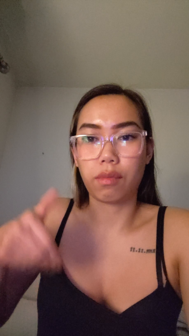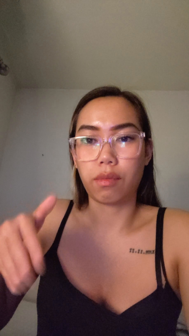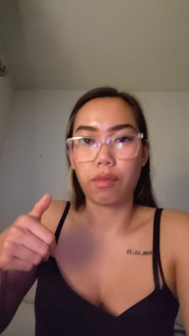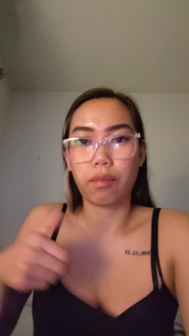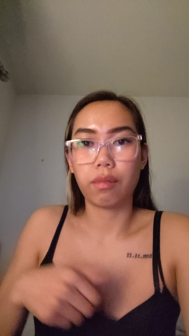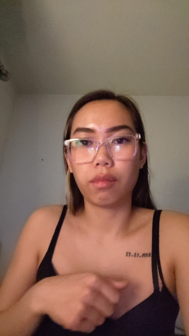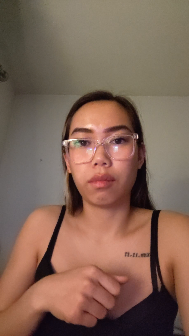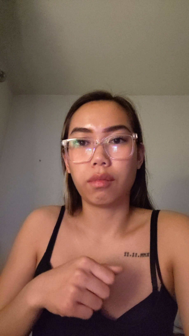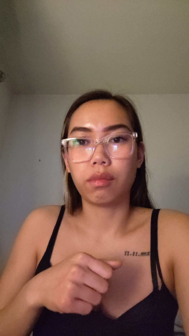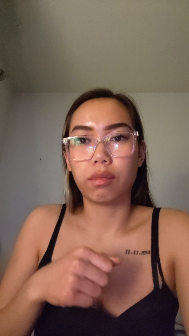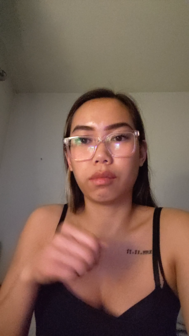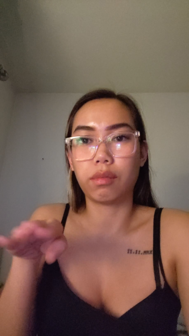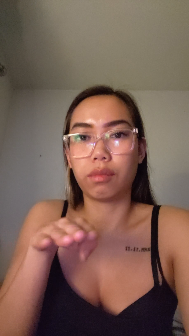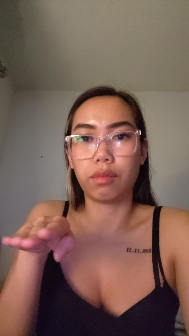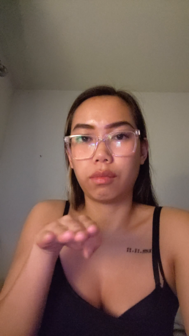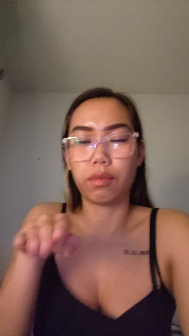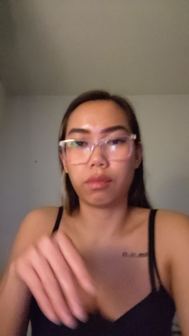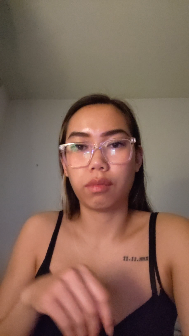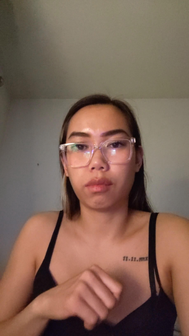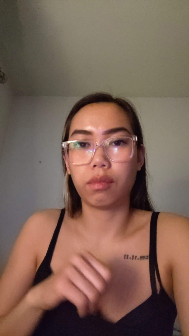boots